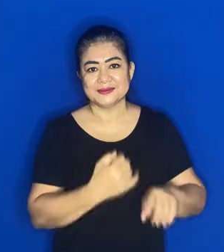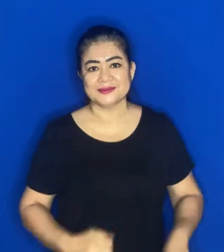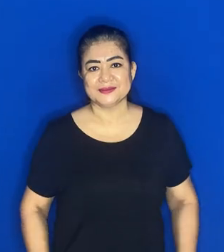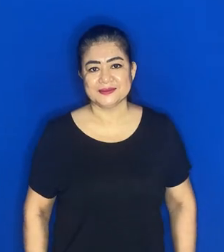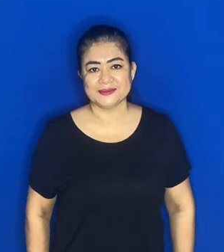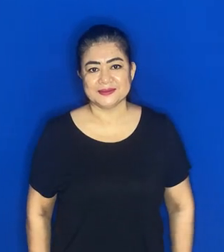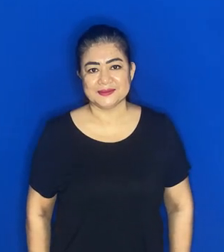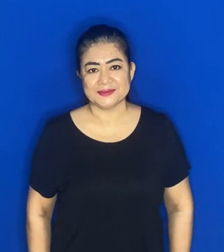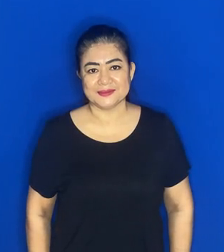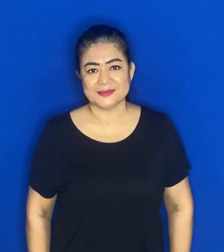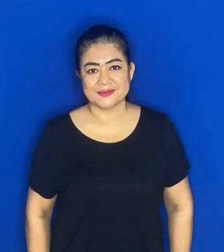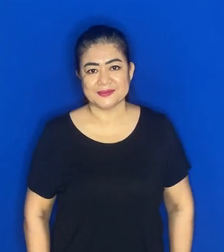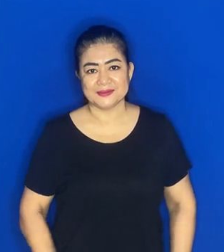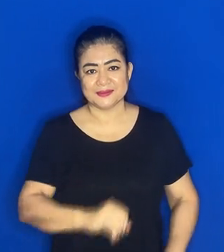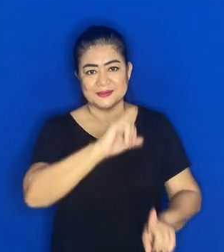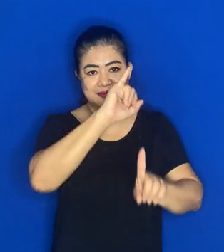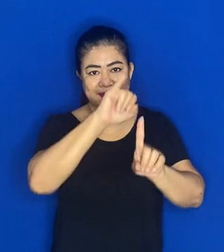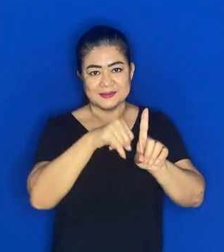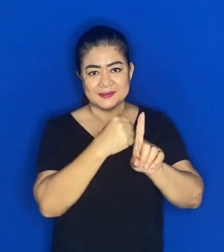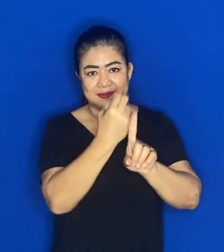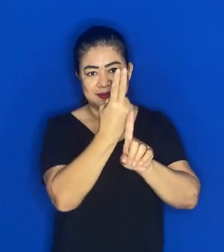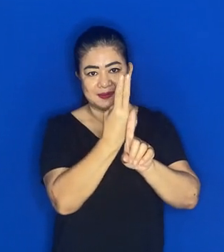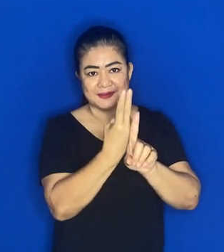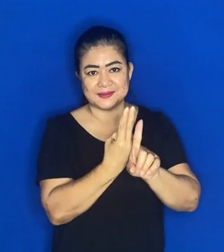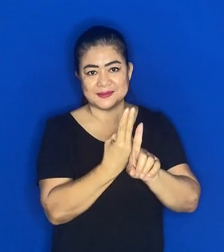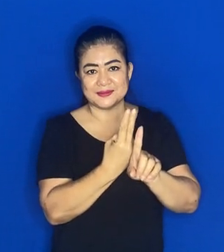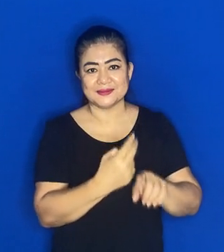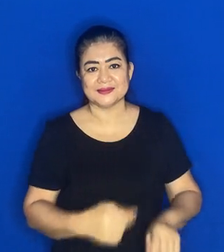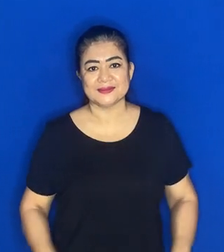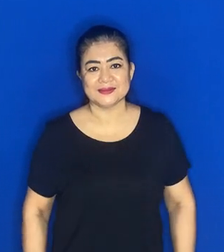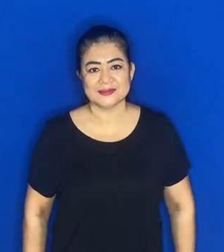june